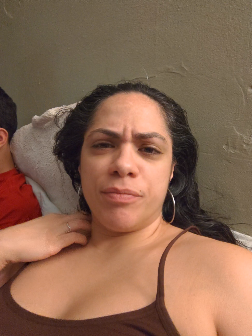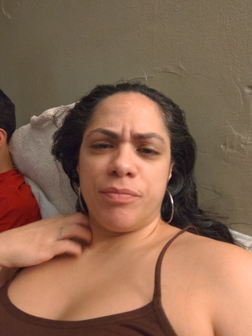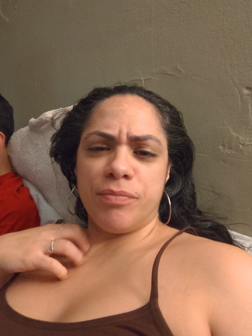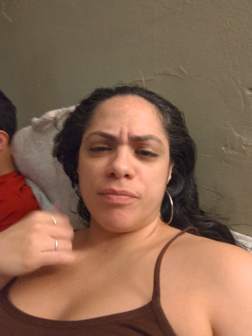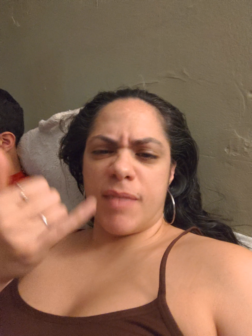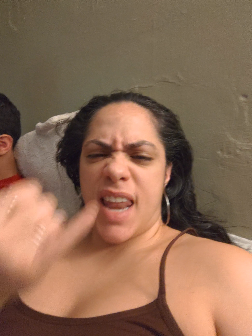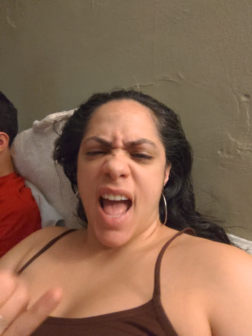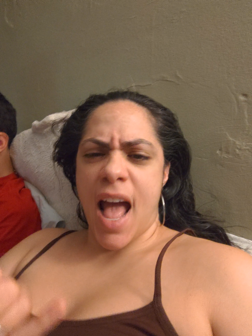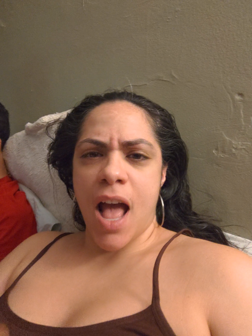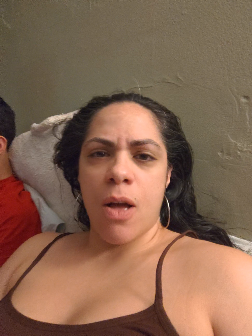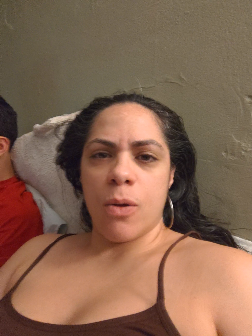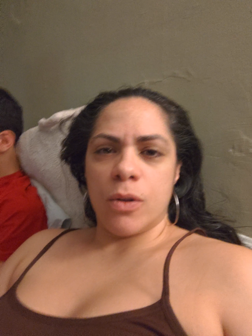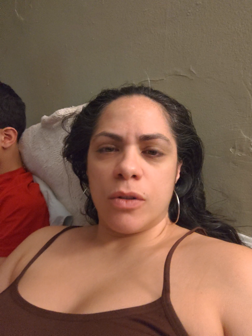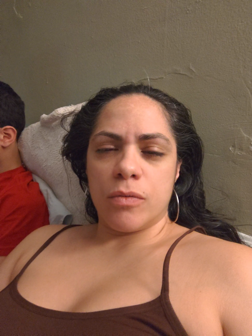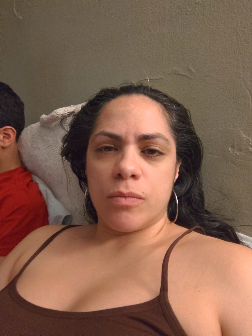now